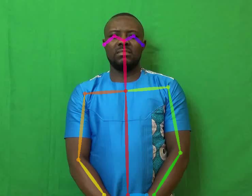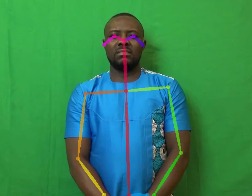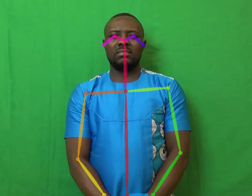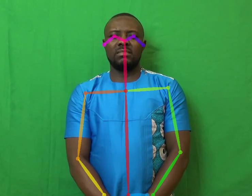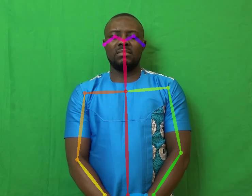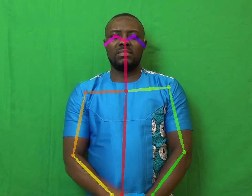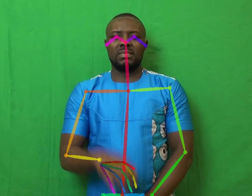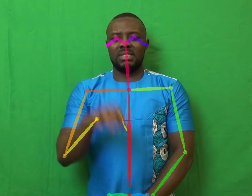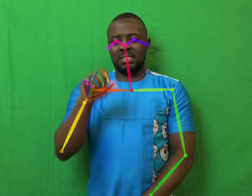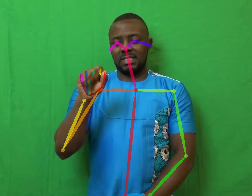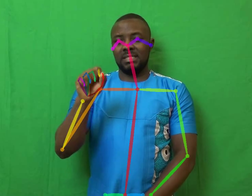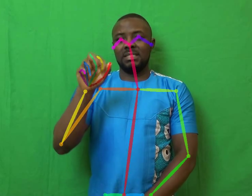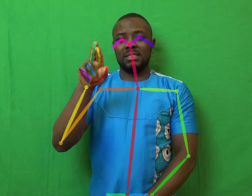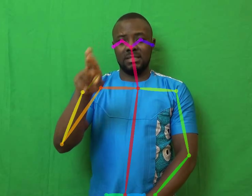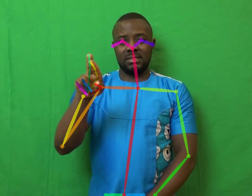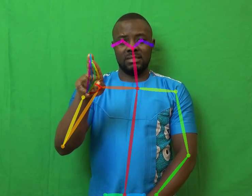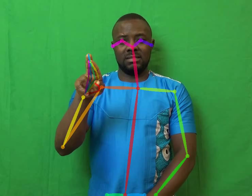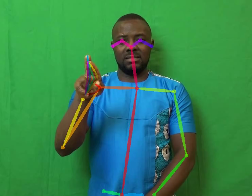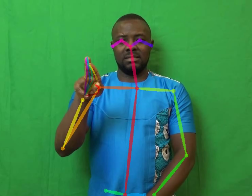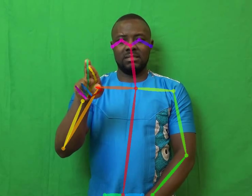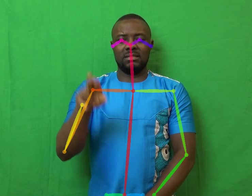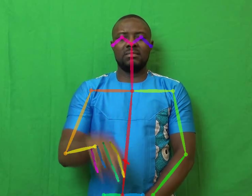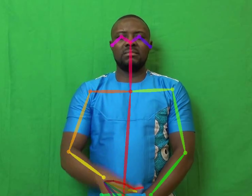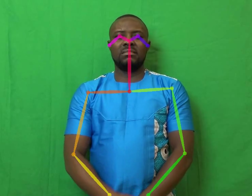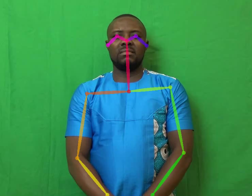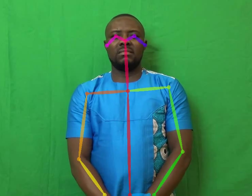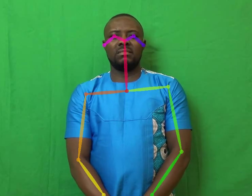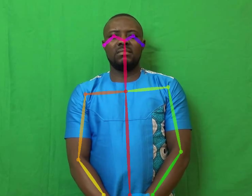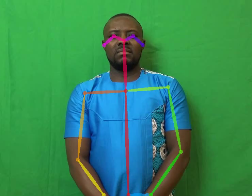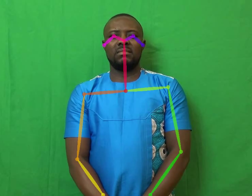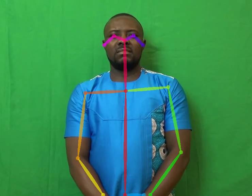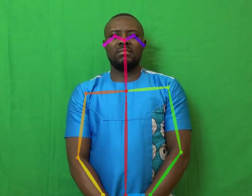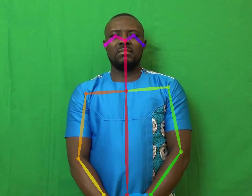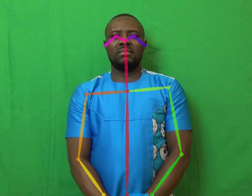senior